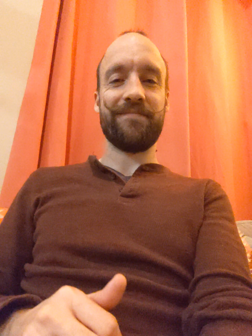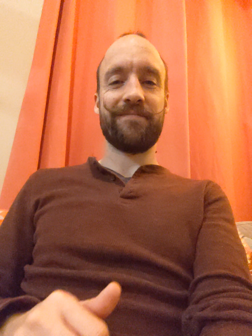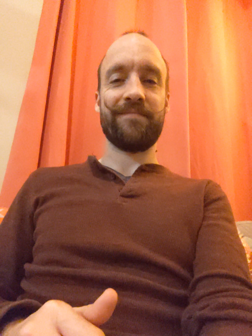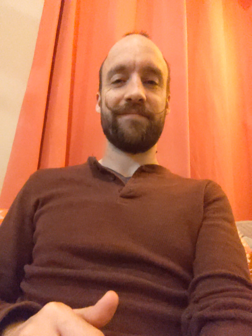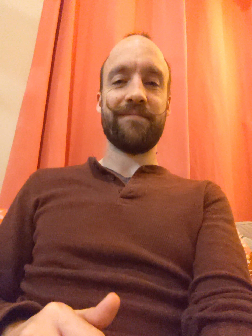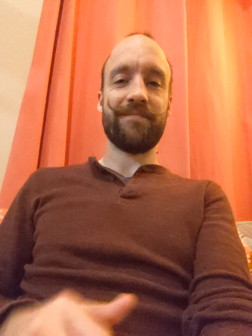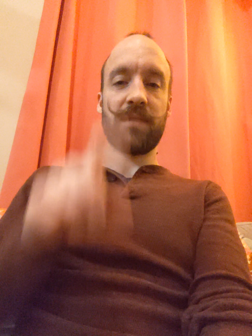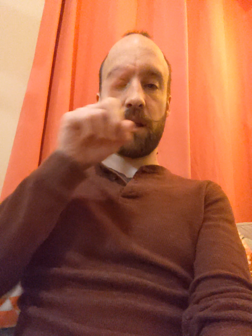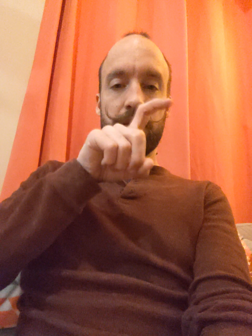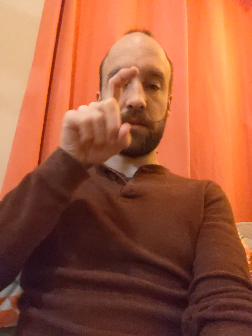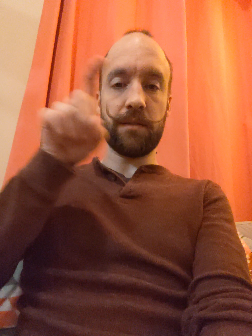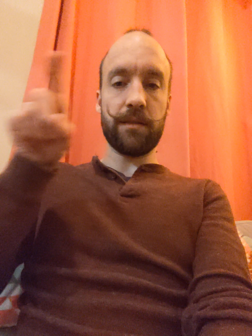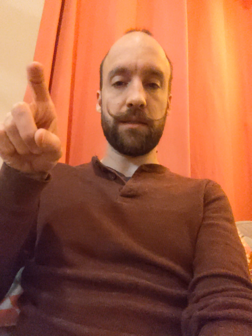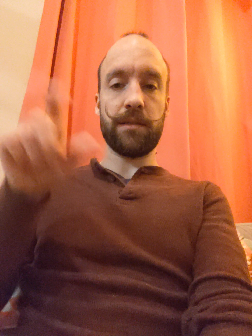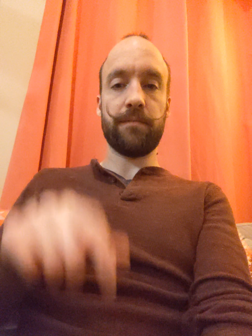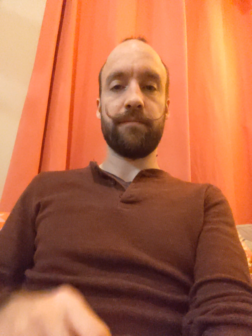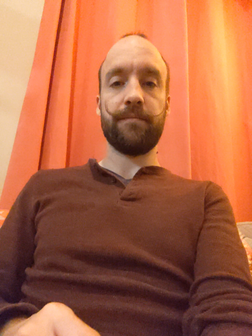closet